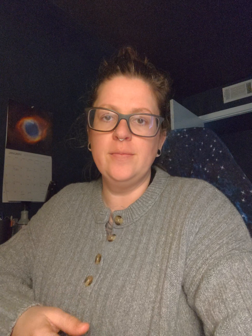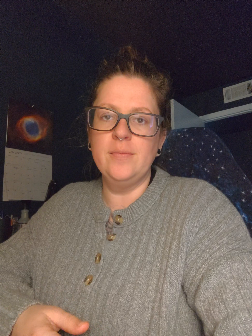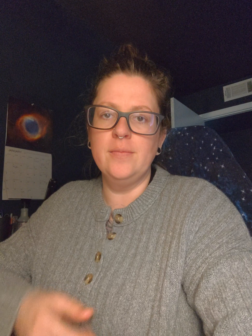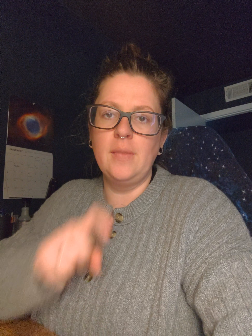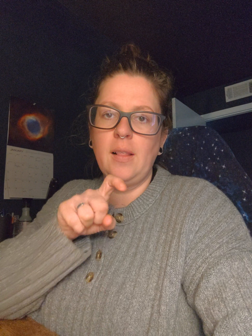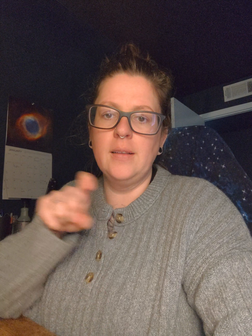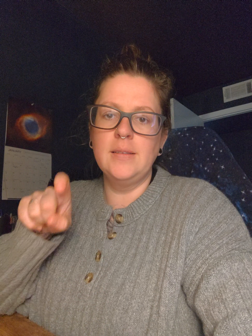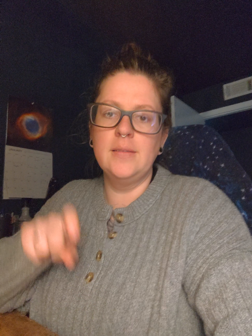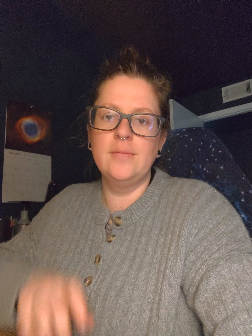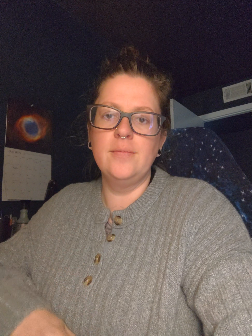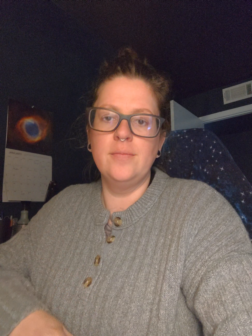closet